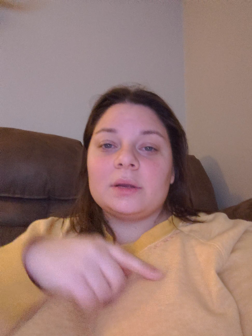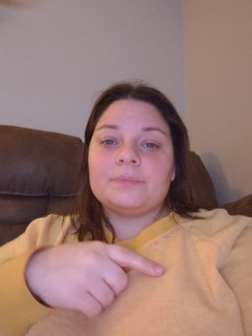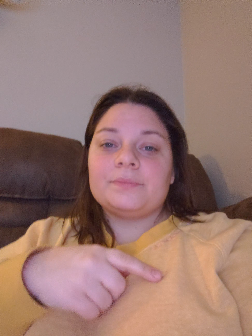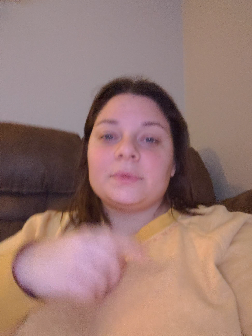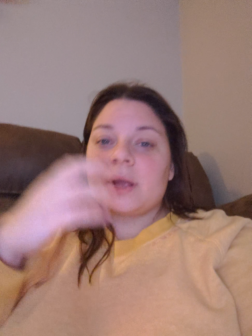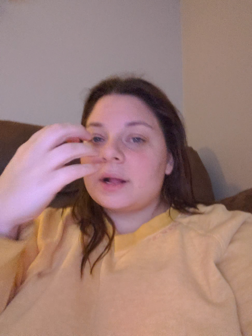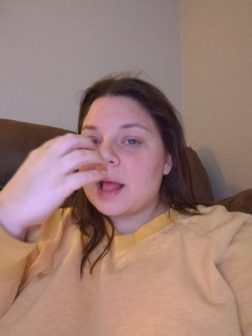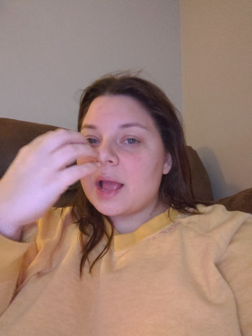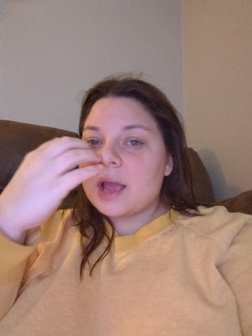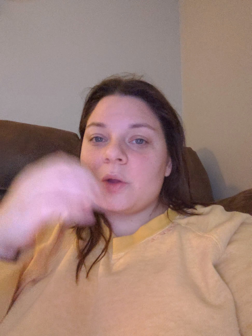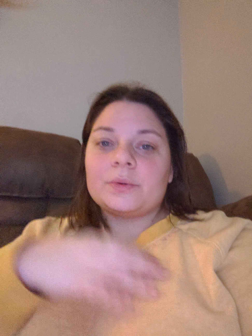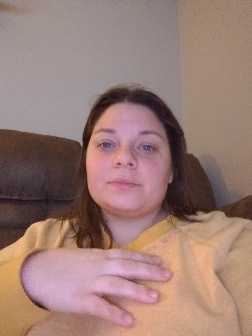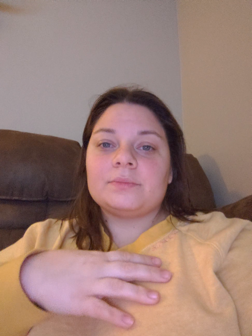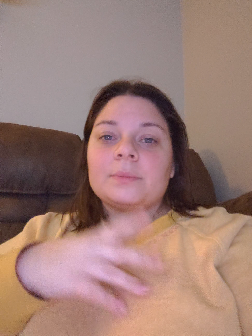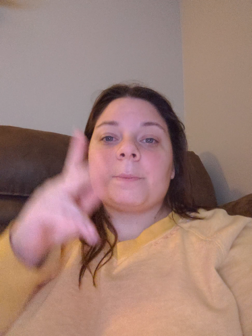clown